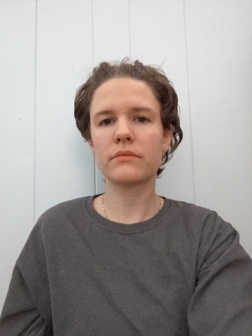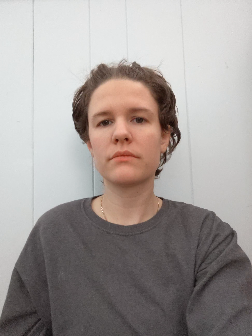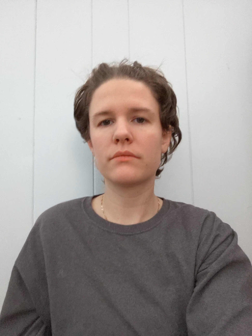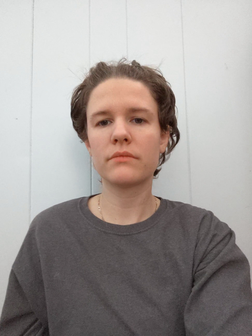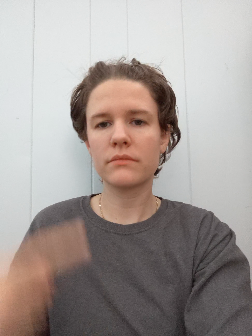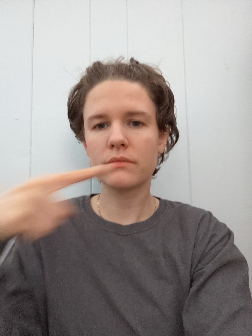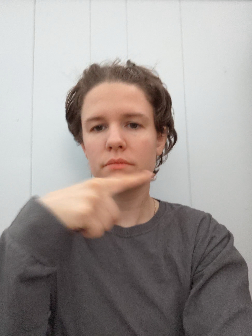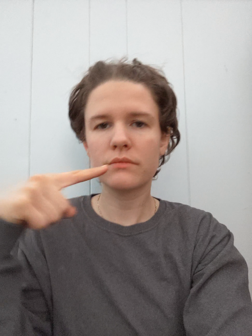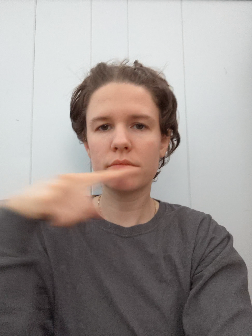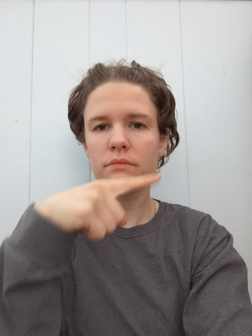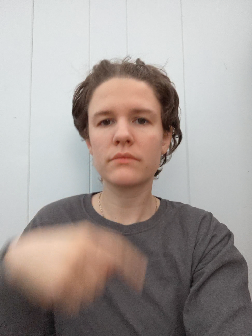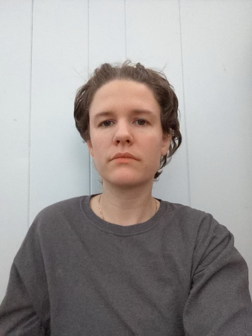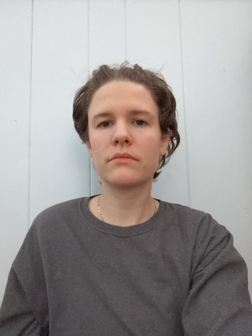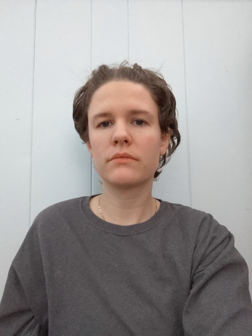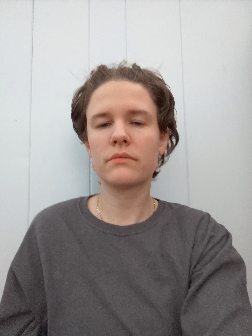toothbrush